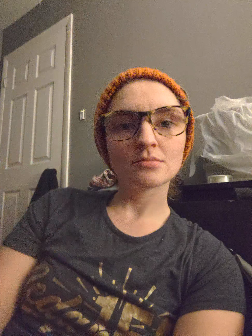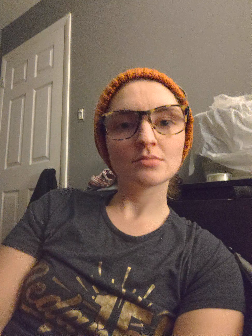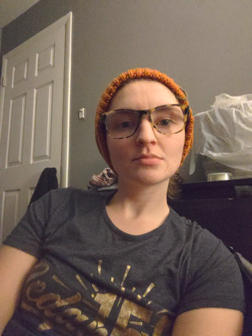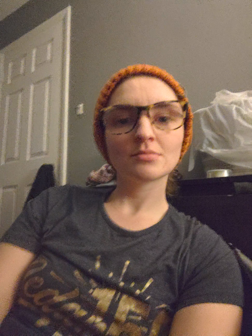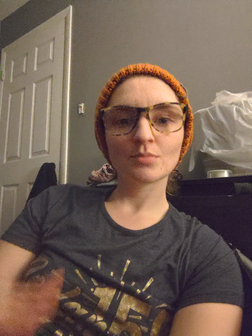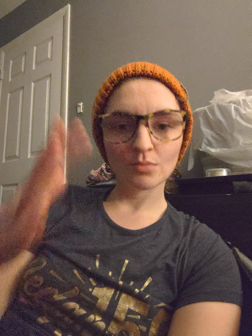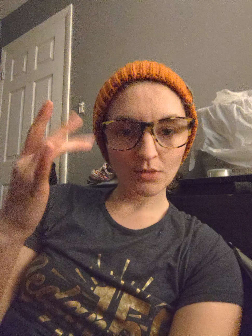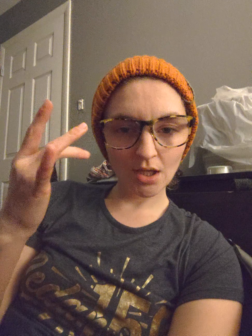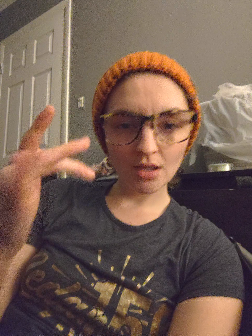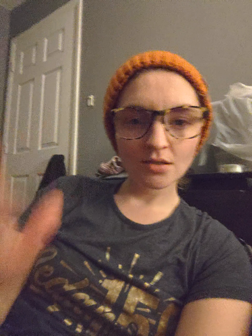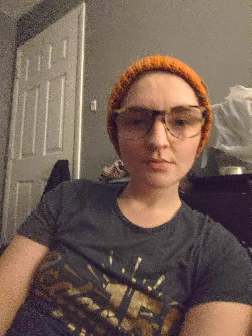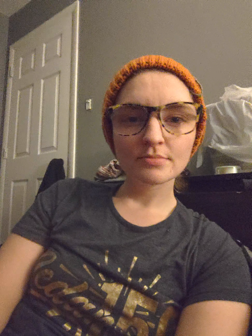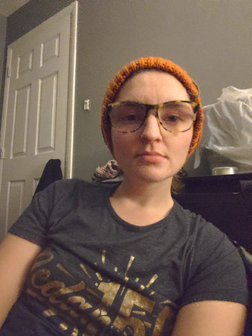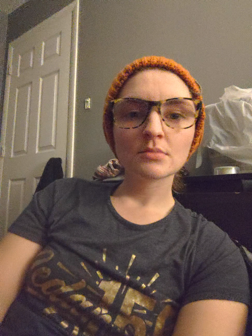why